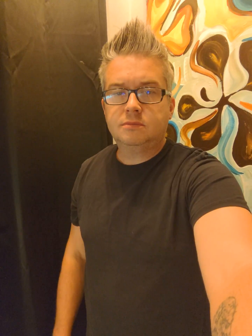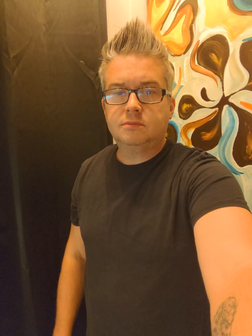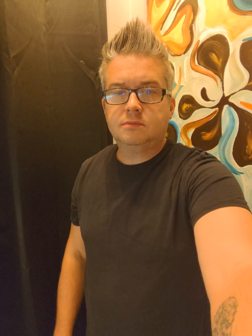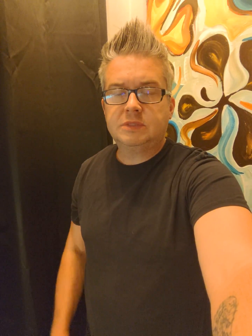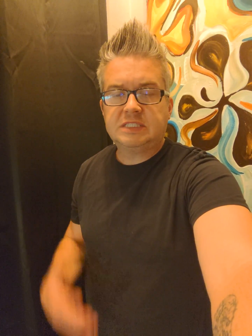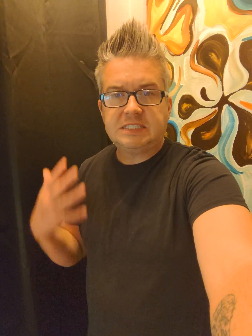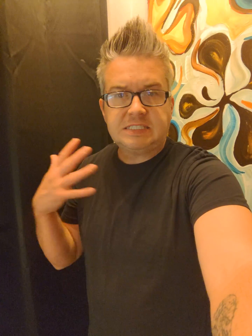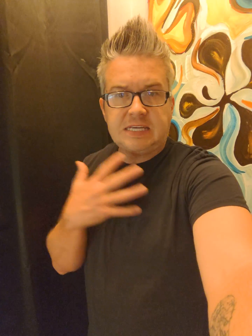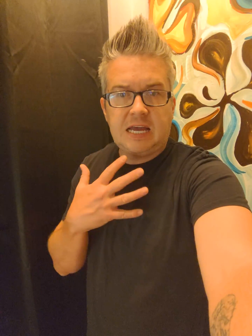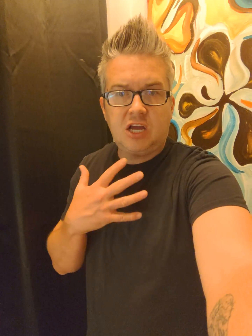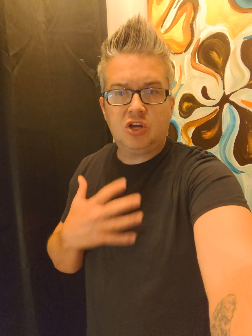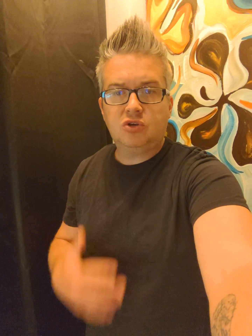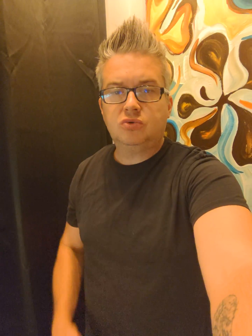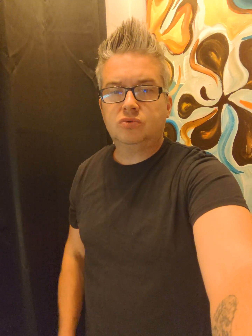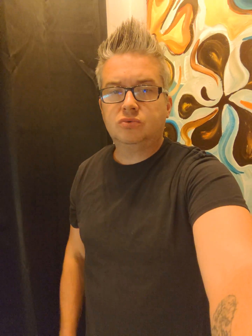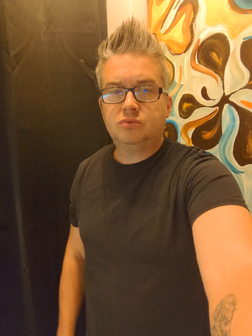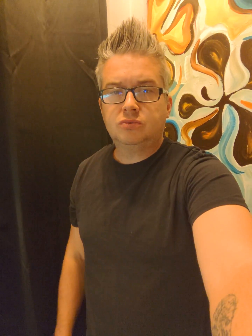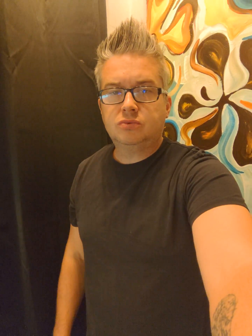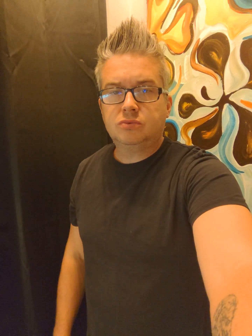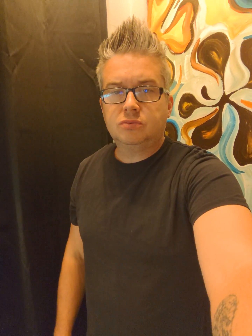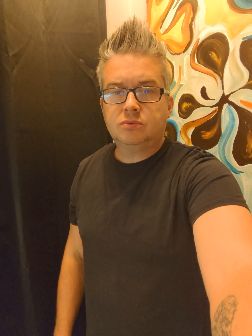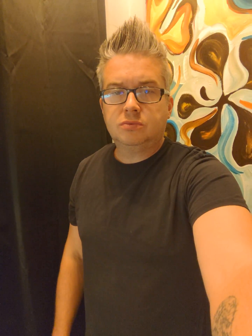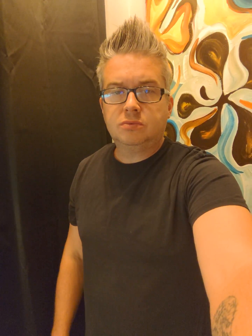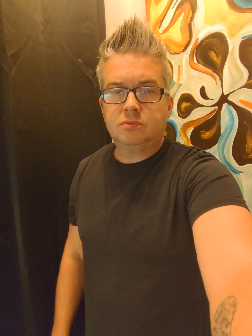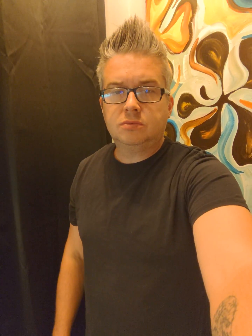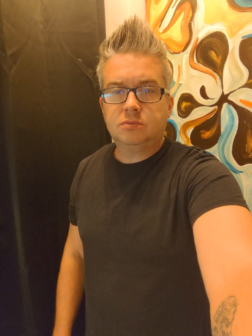scared